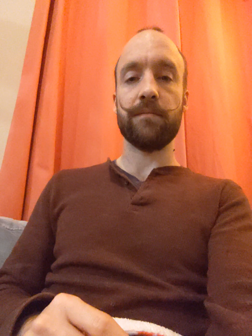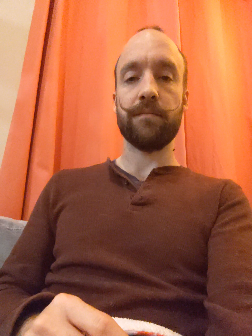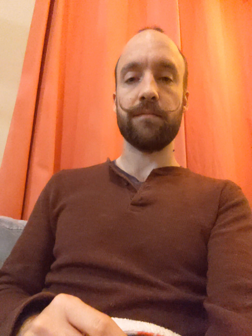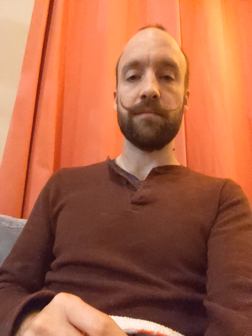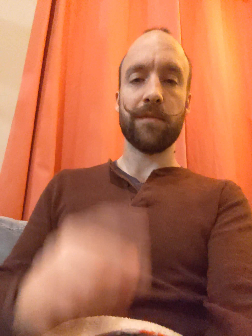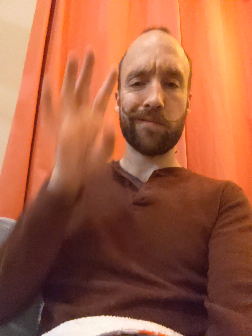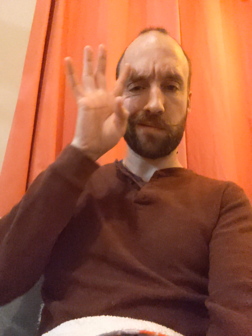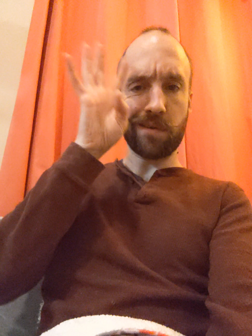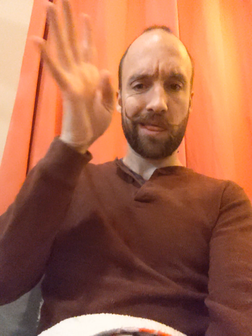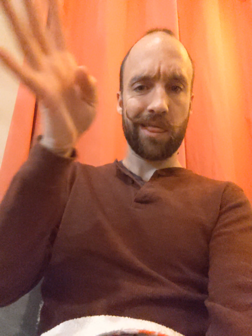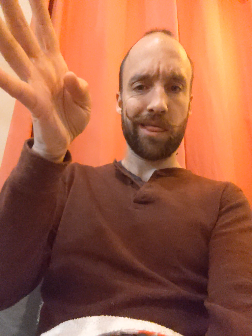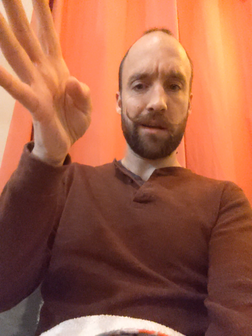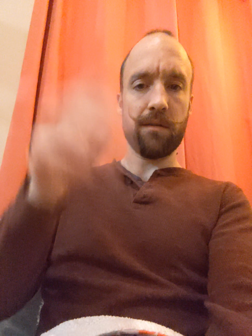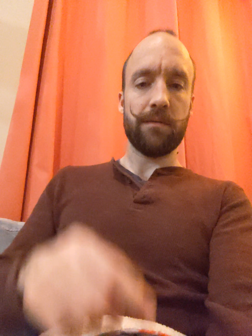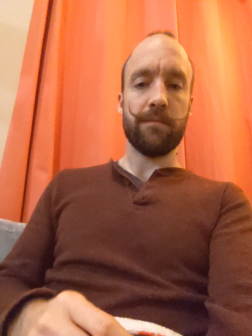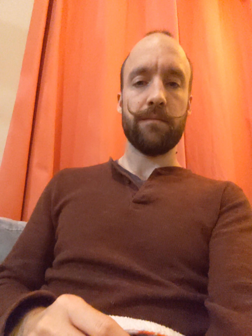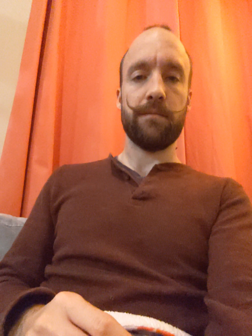pretend